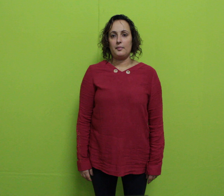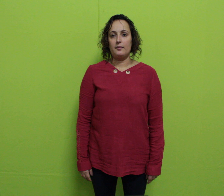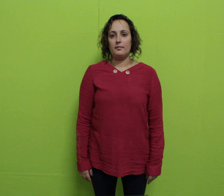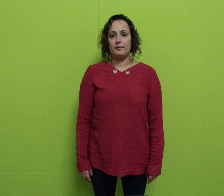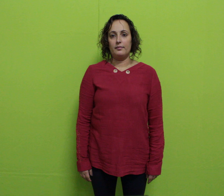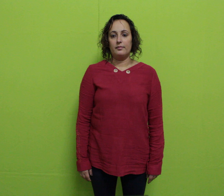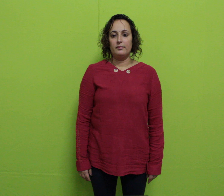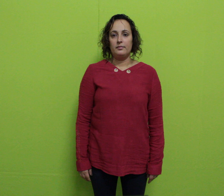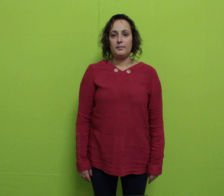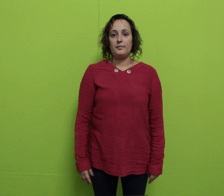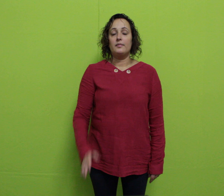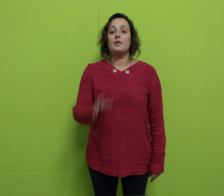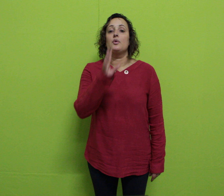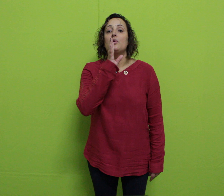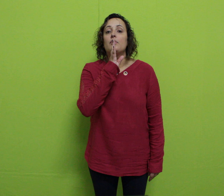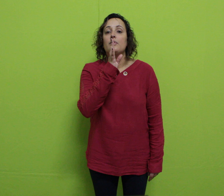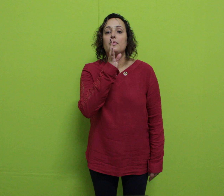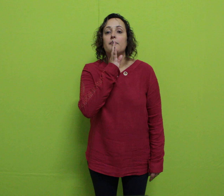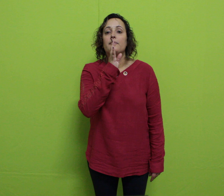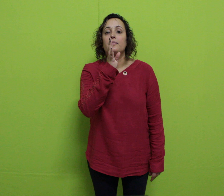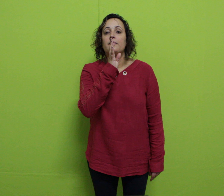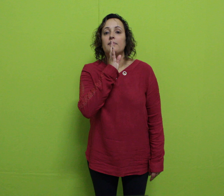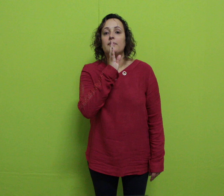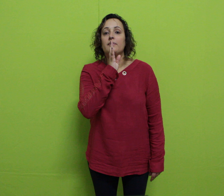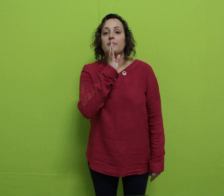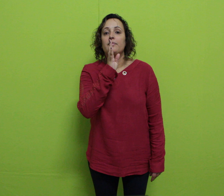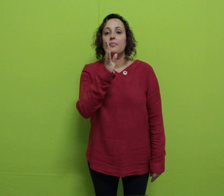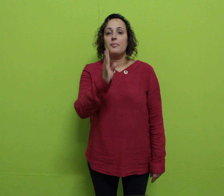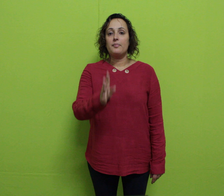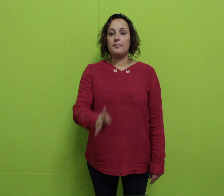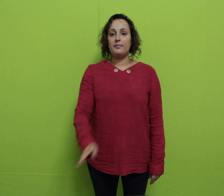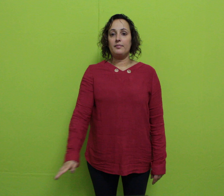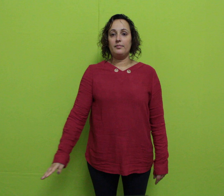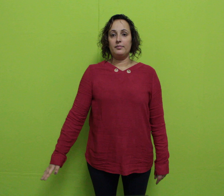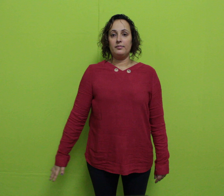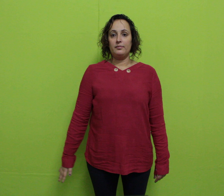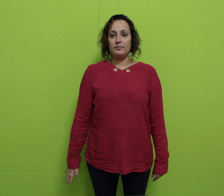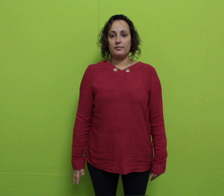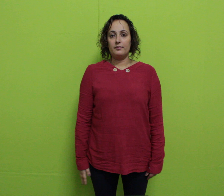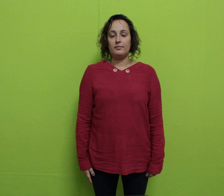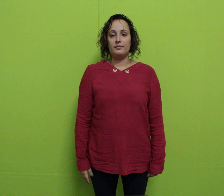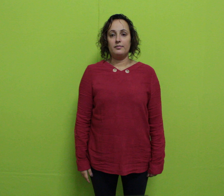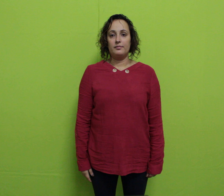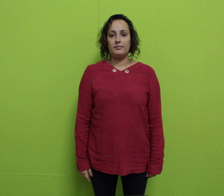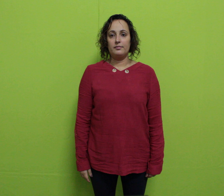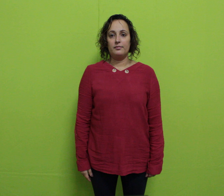conhecer